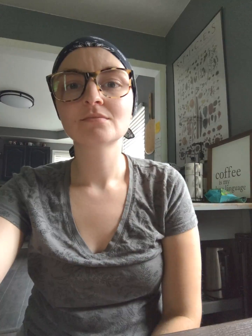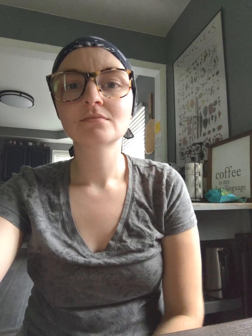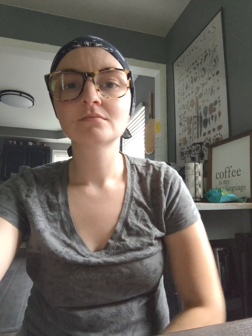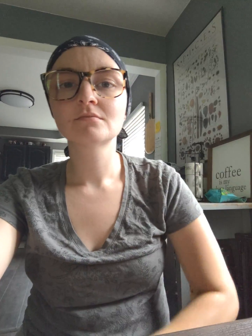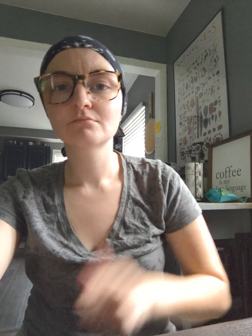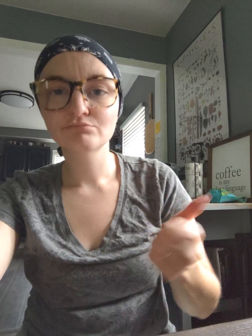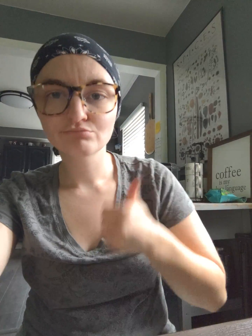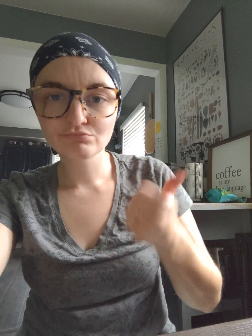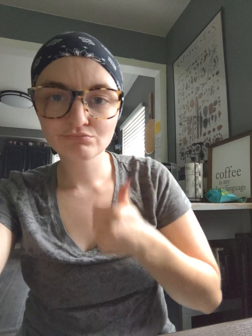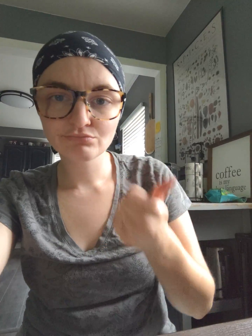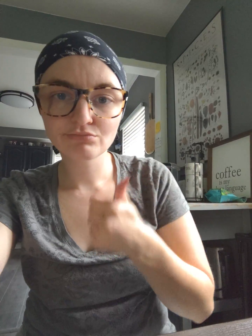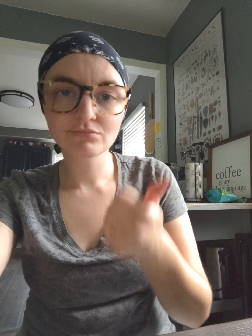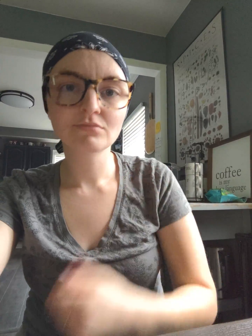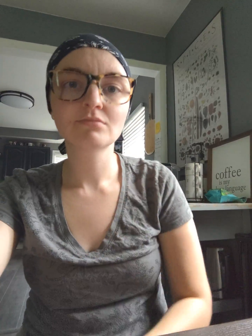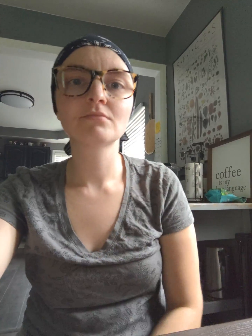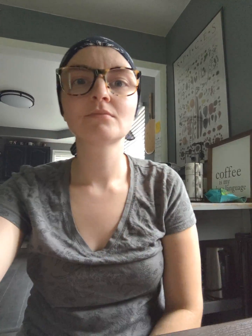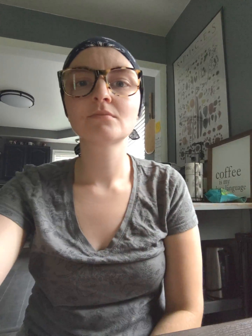chase